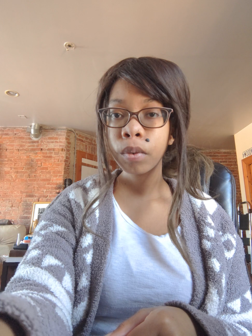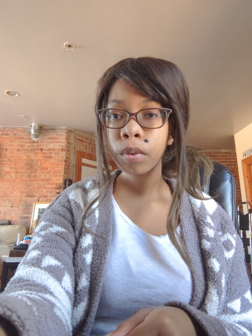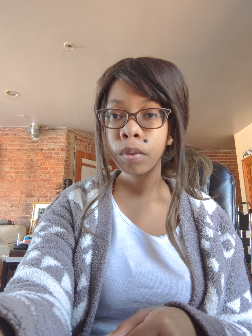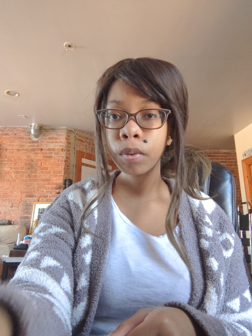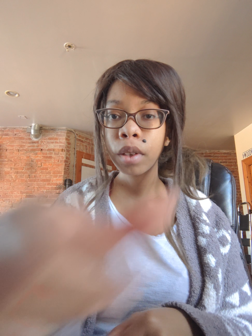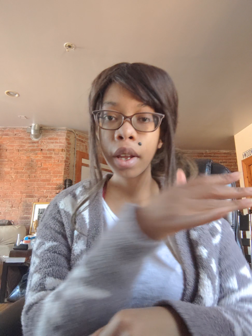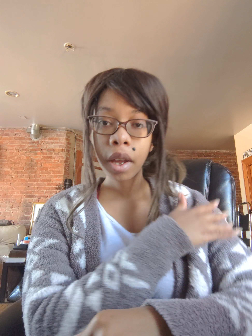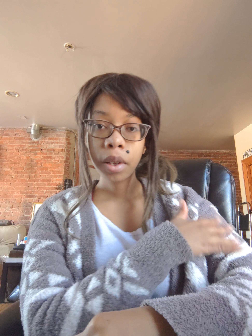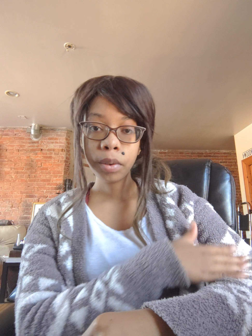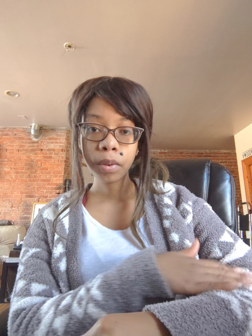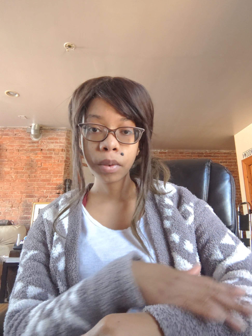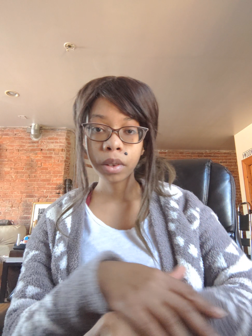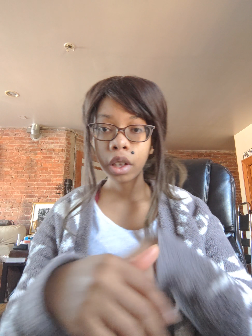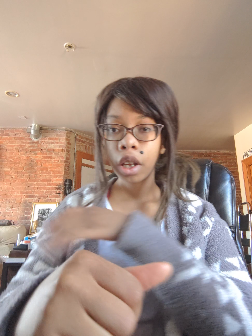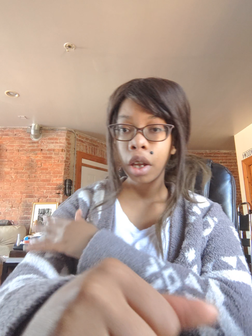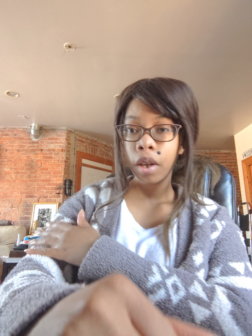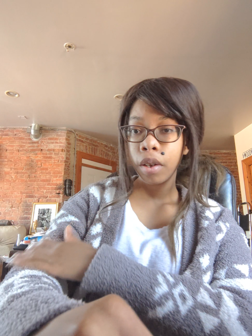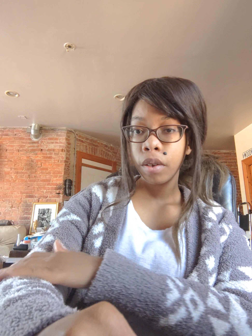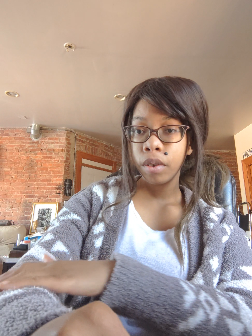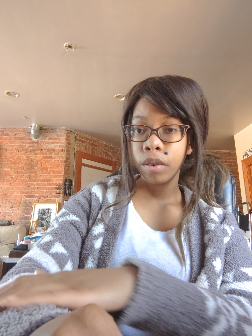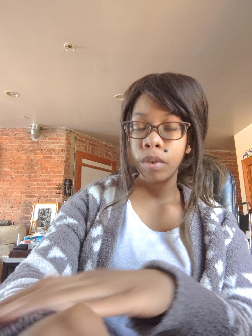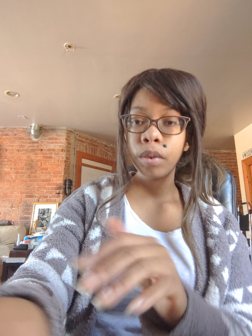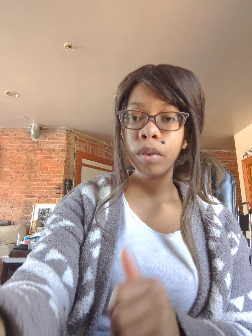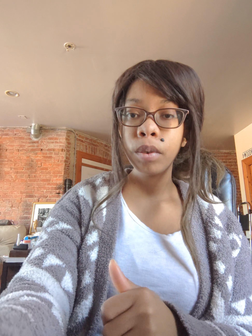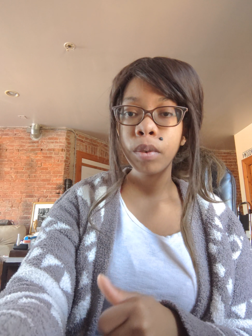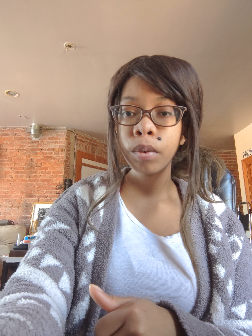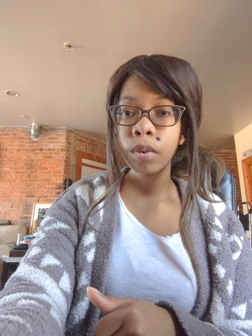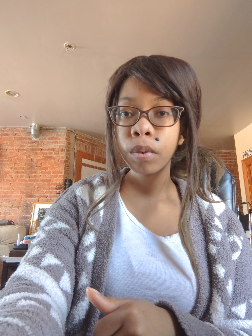arm